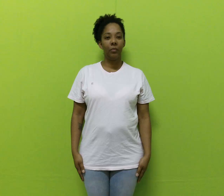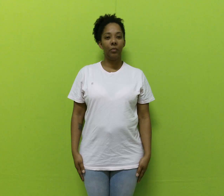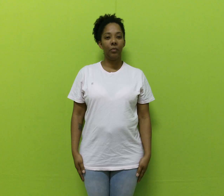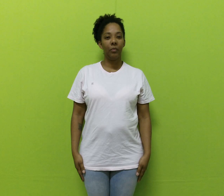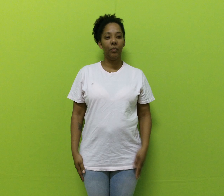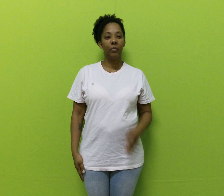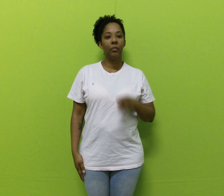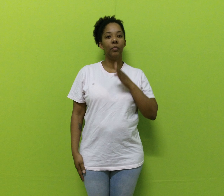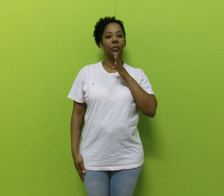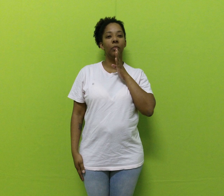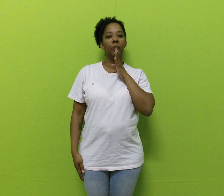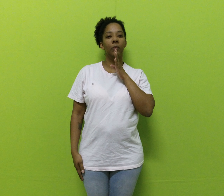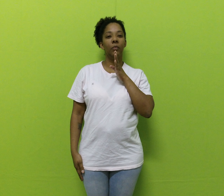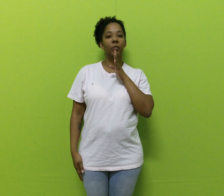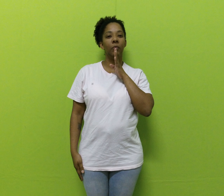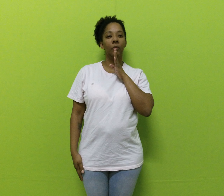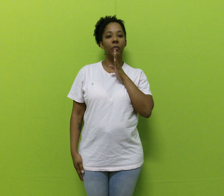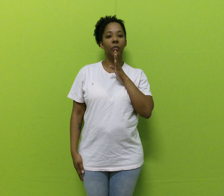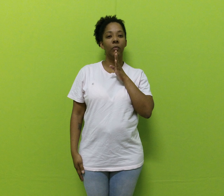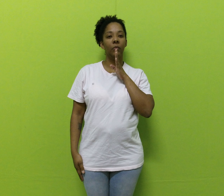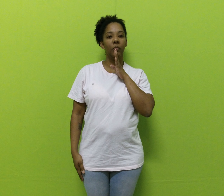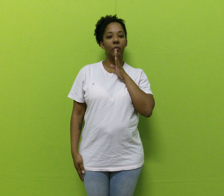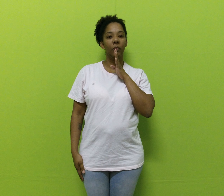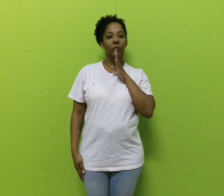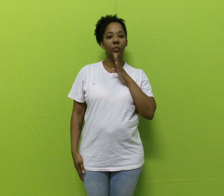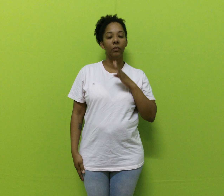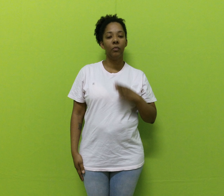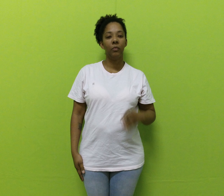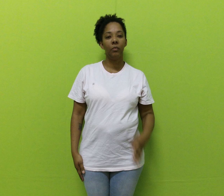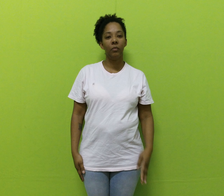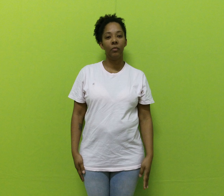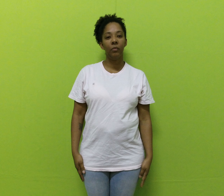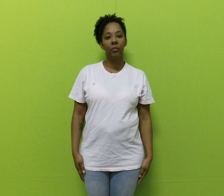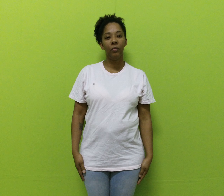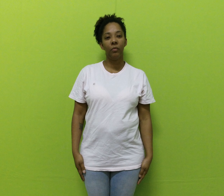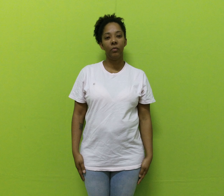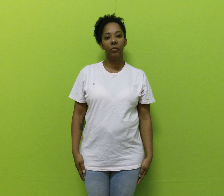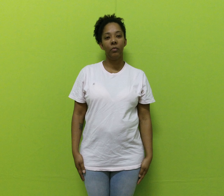conhecer